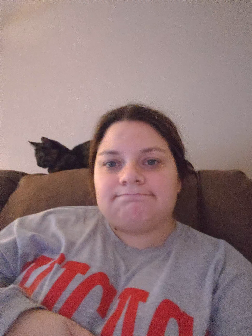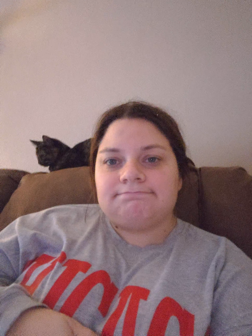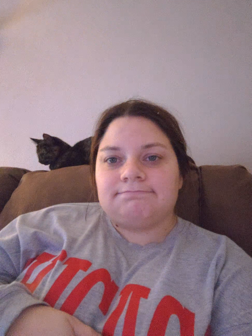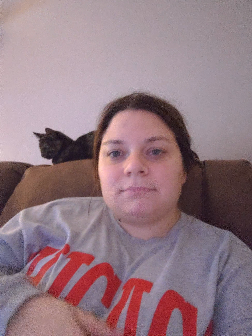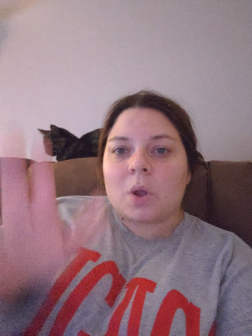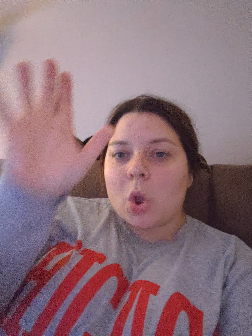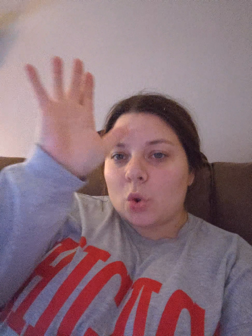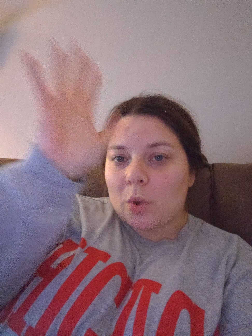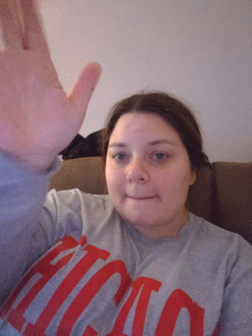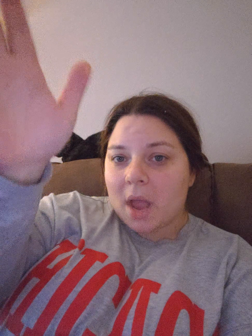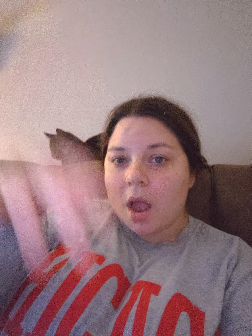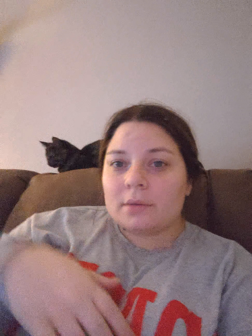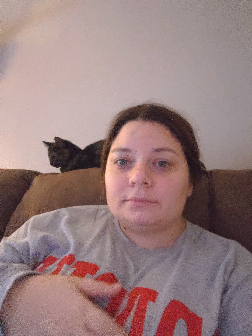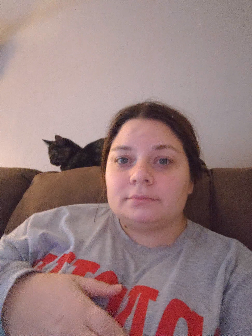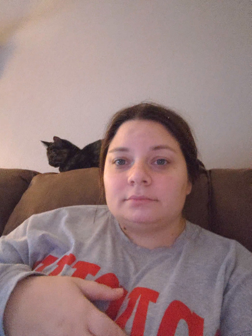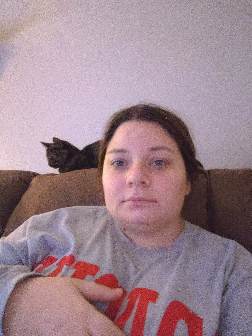grandpa